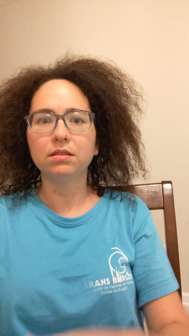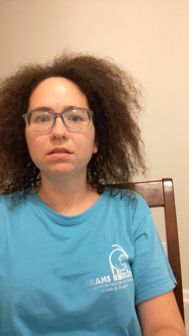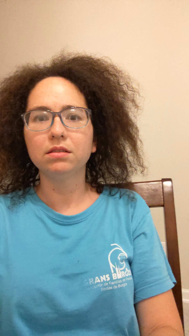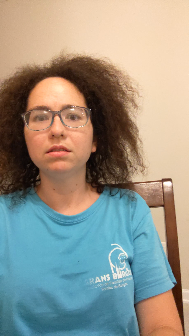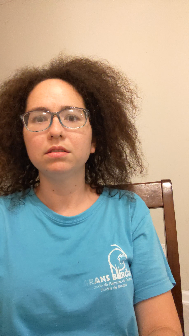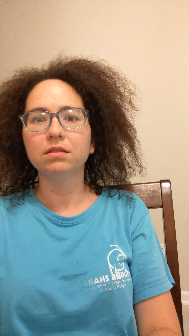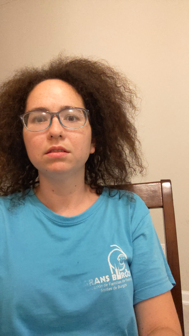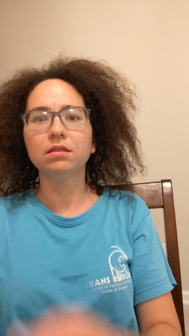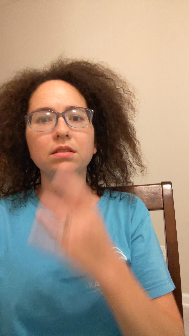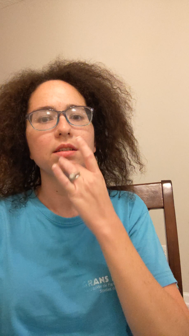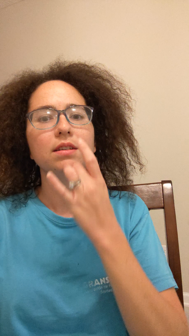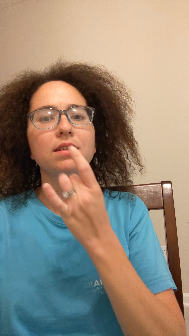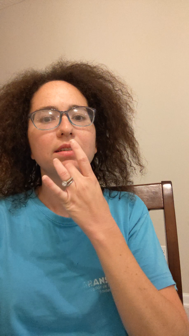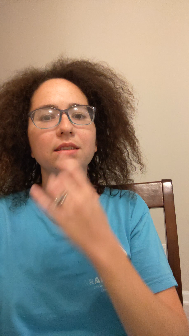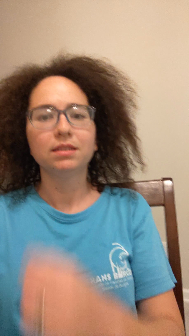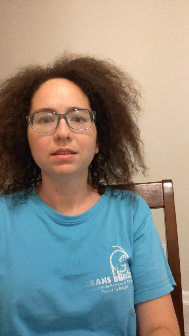light bulb